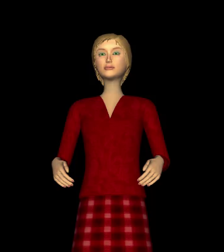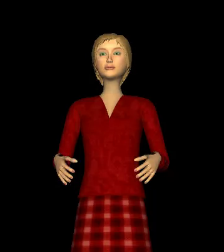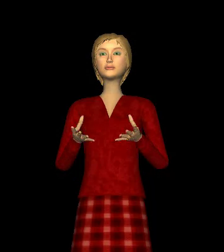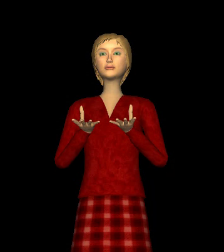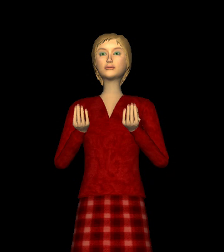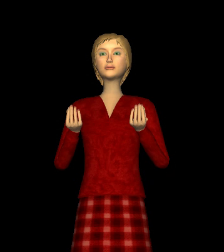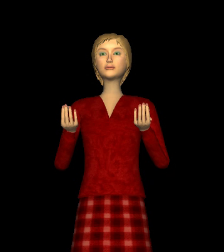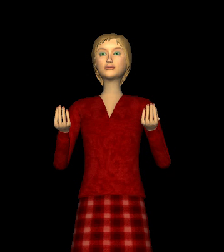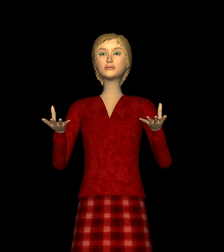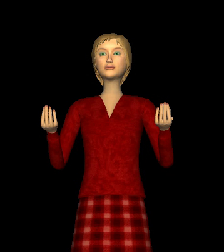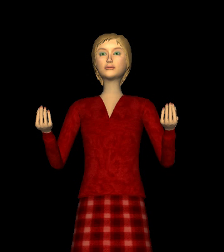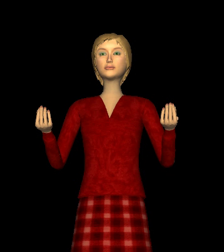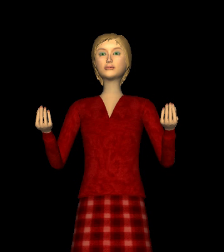كثيرا